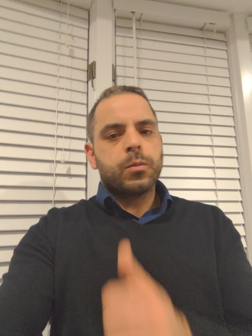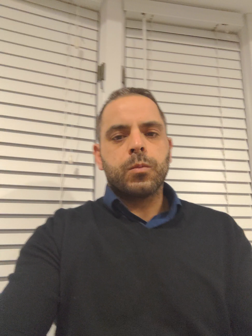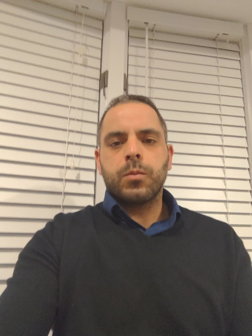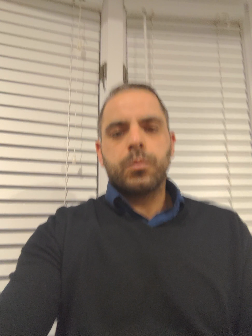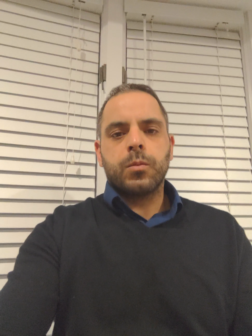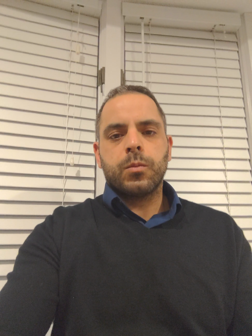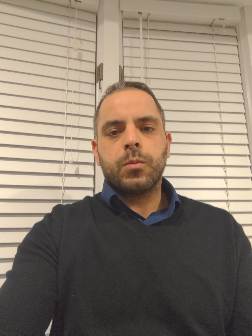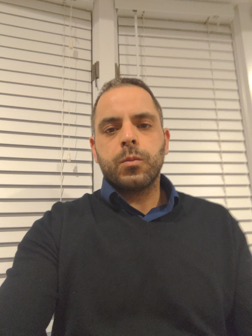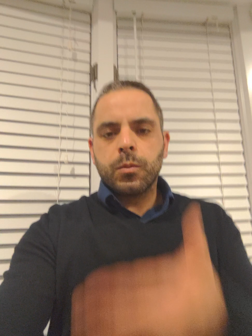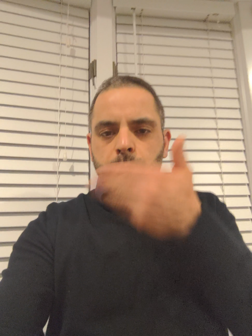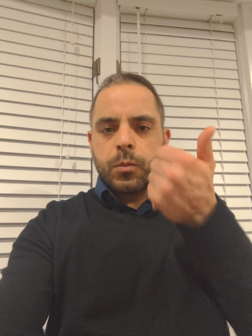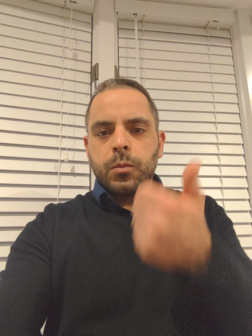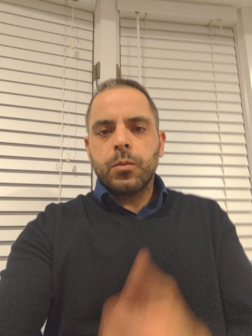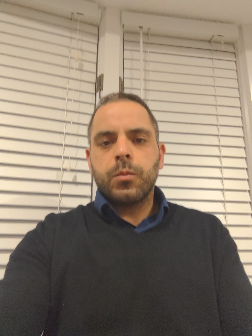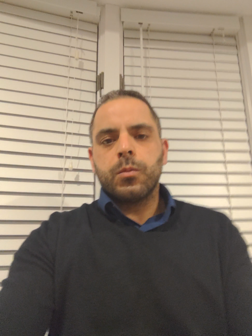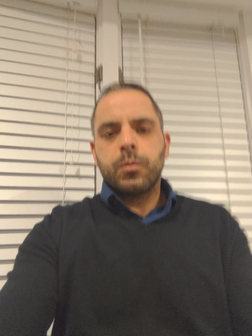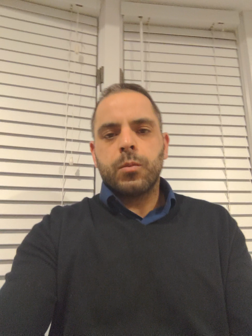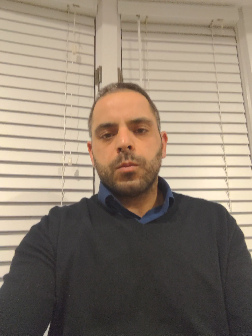better